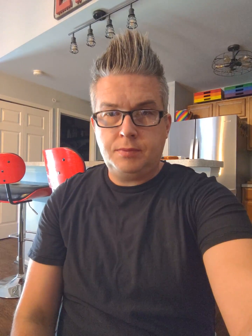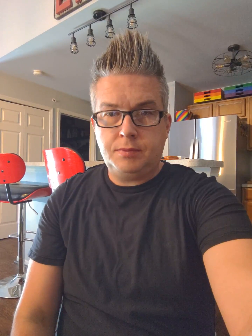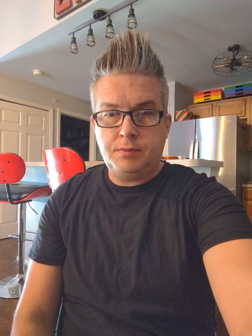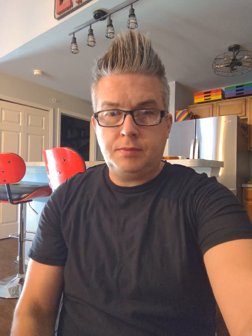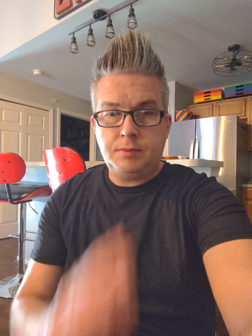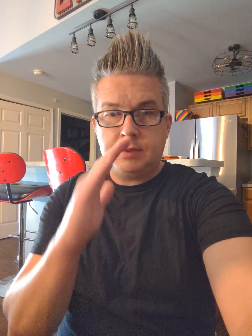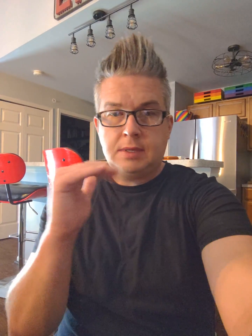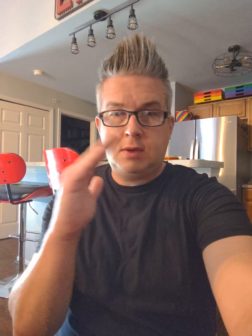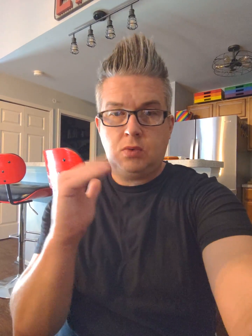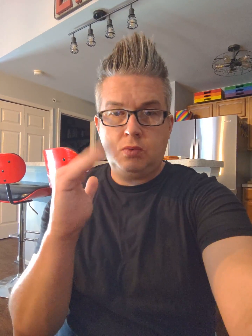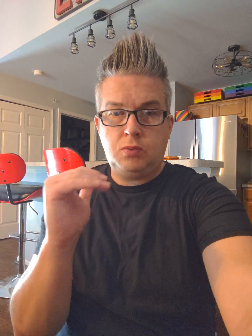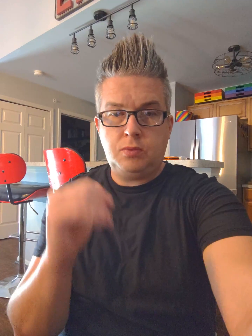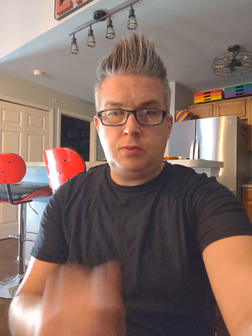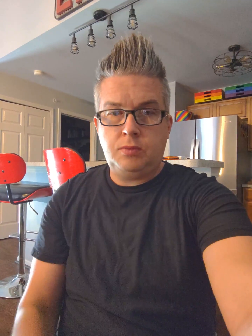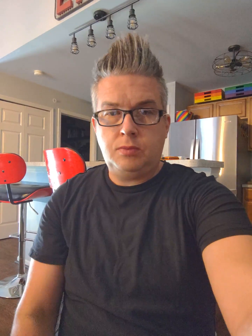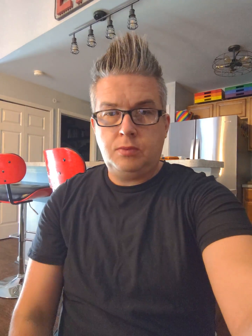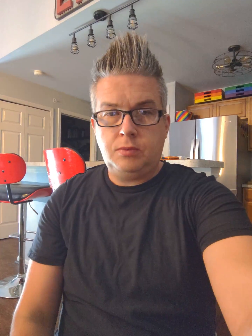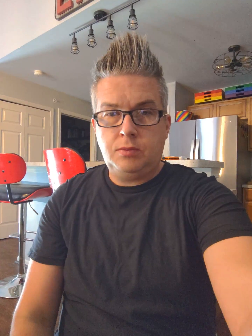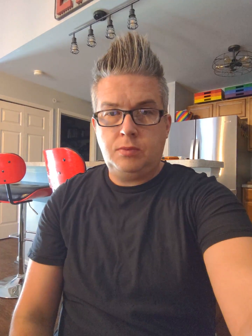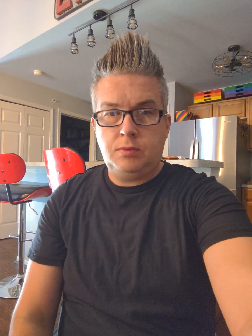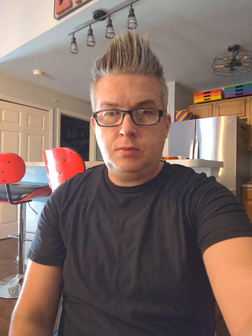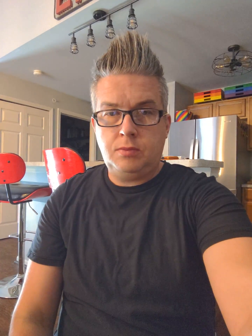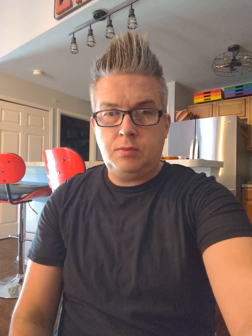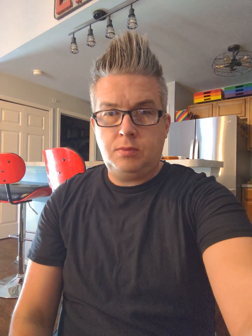downtown